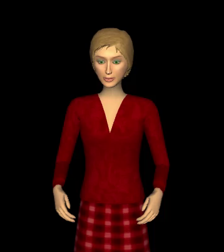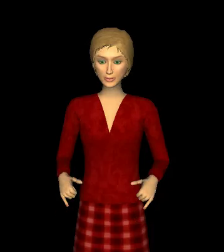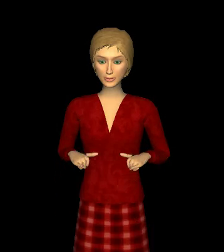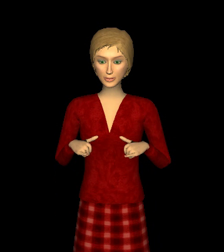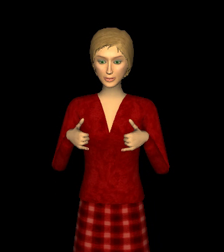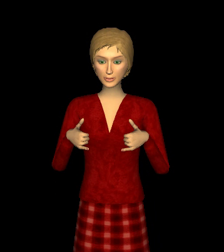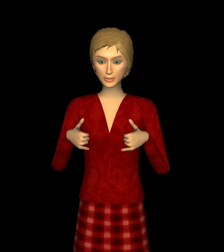شاب